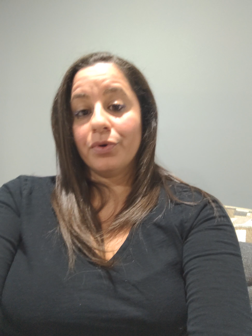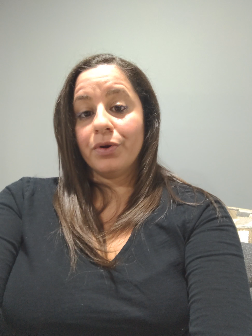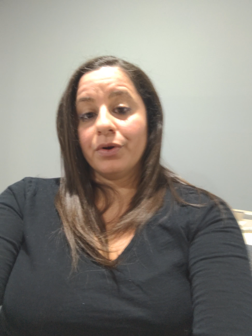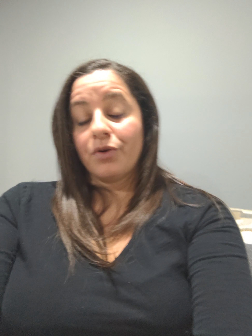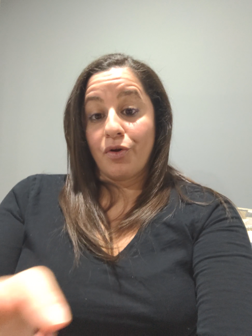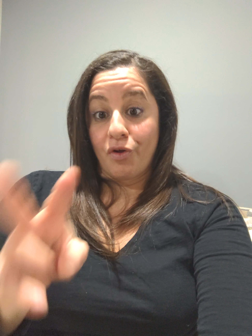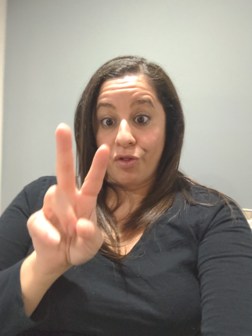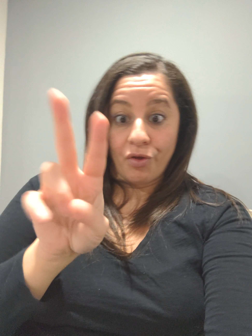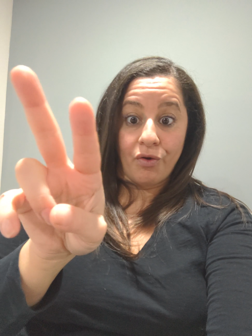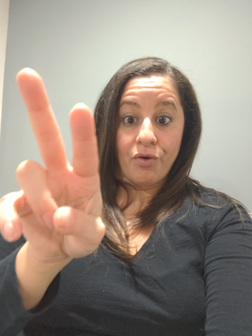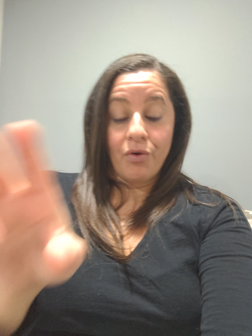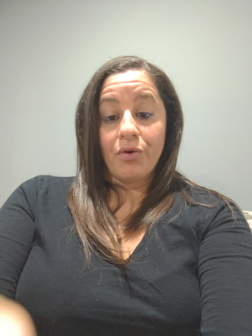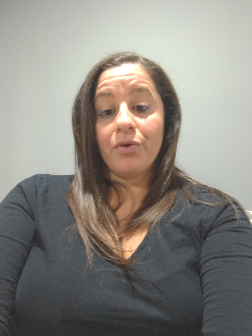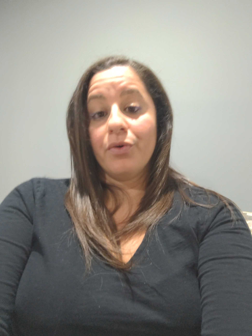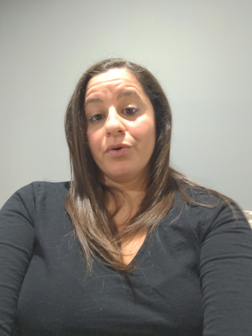look